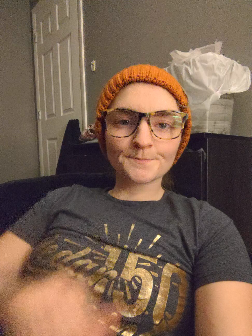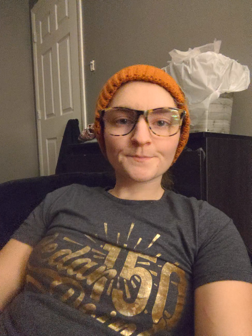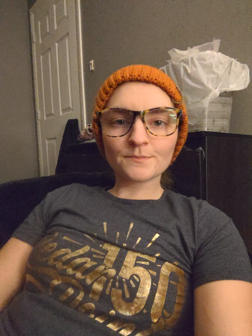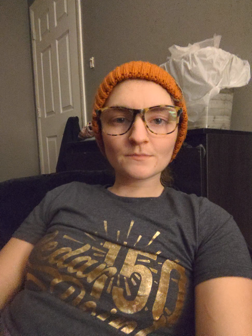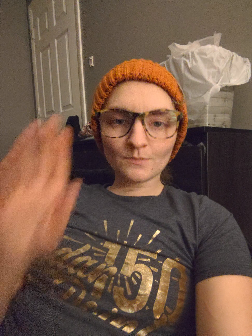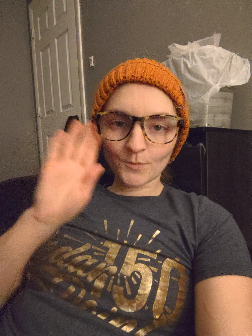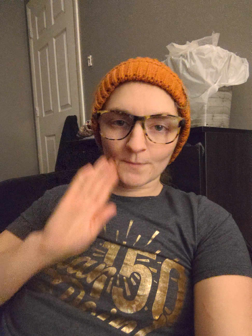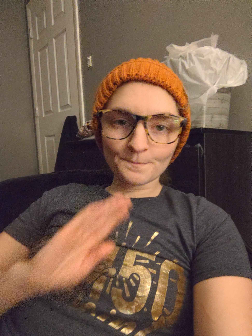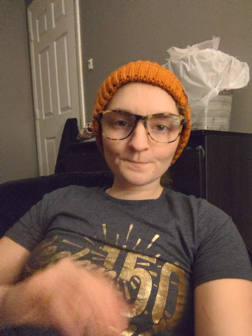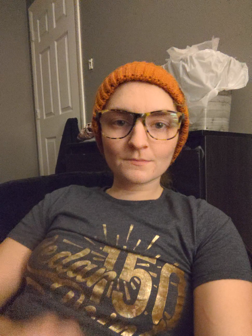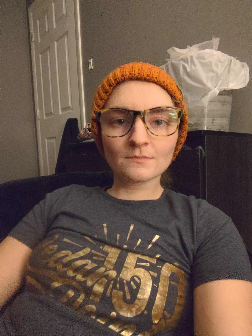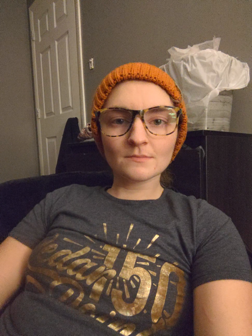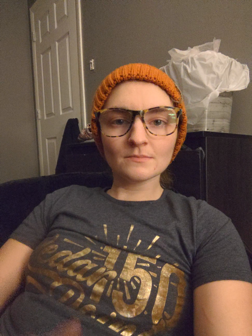brown